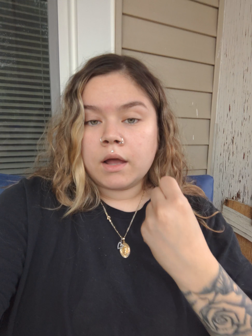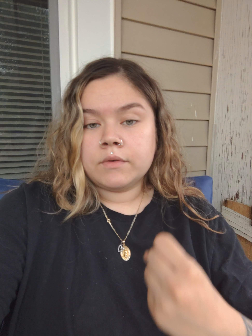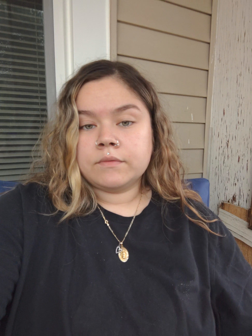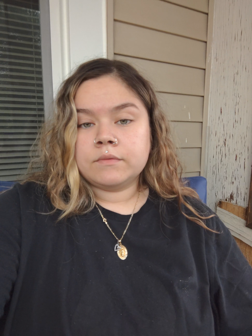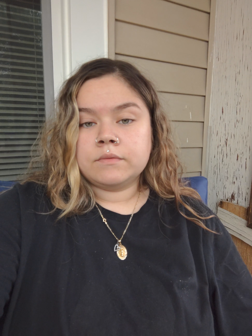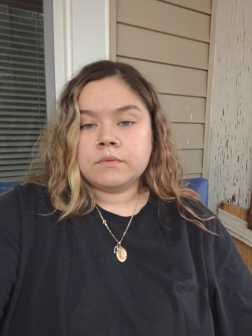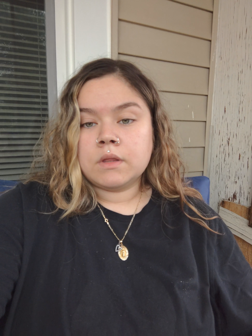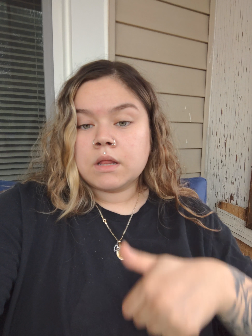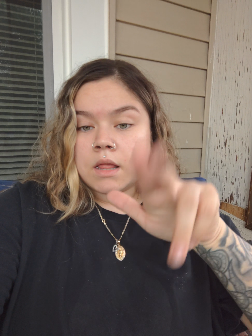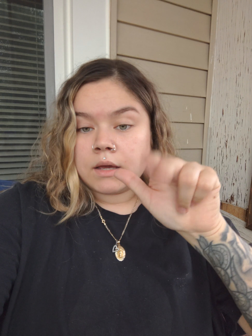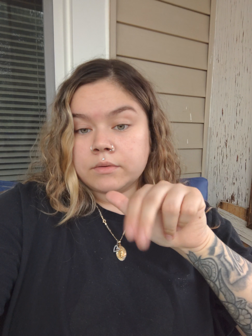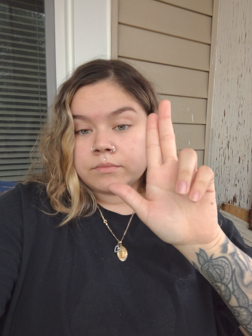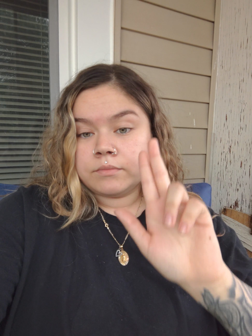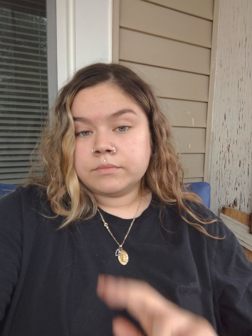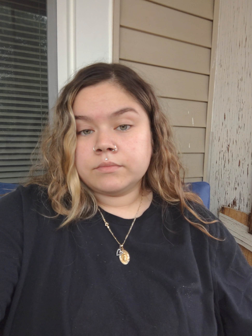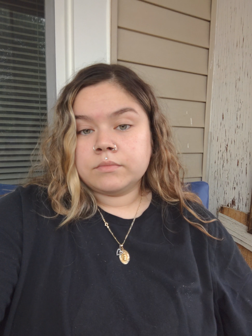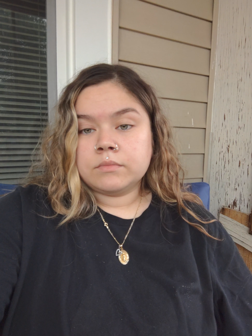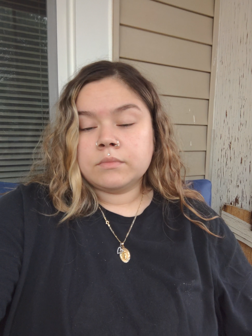lick